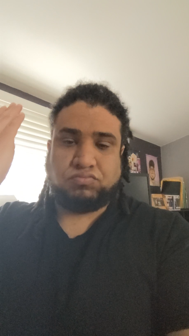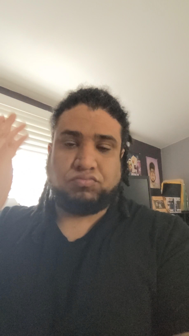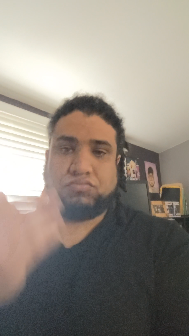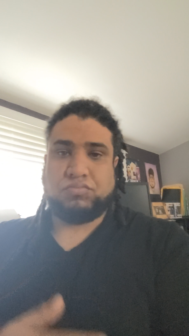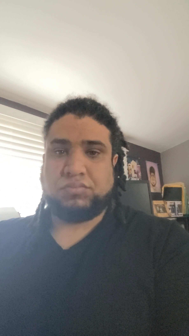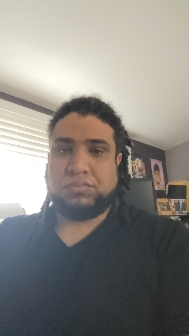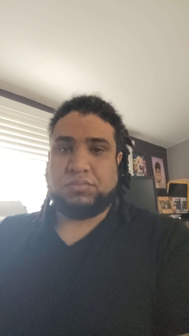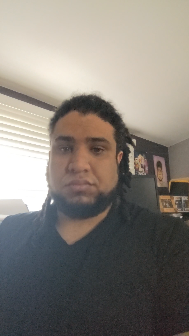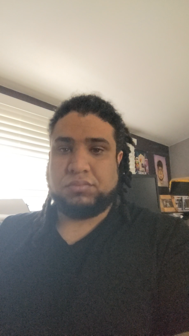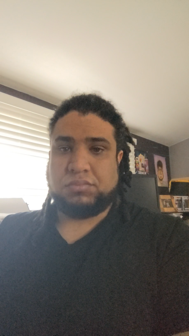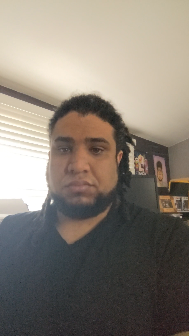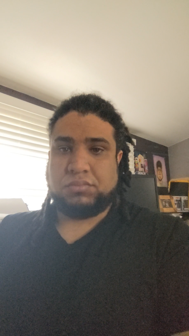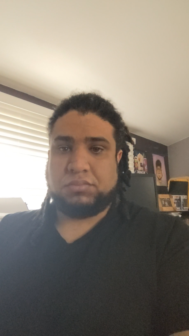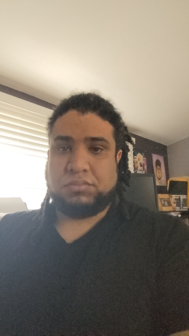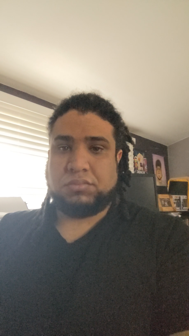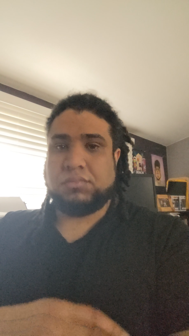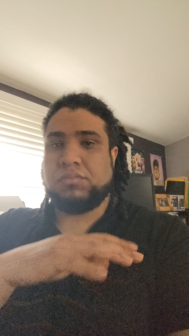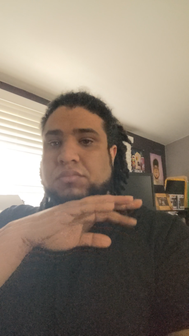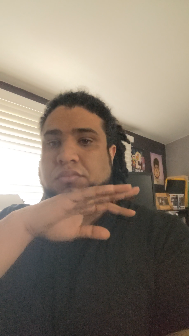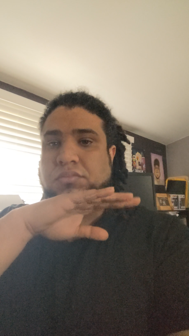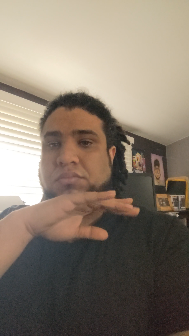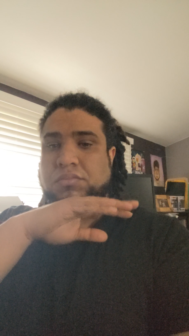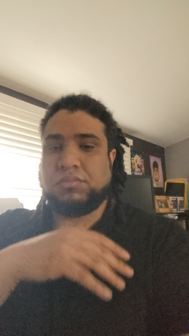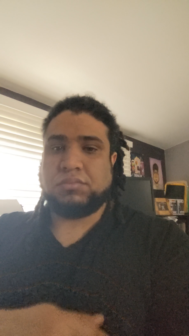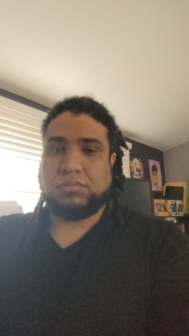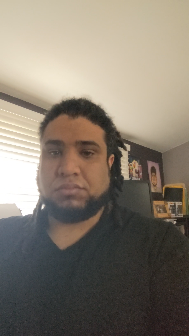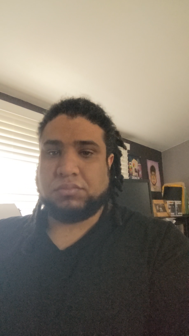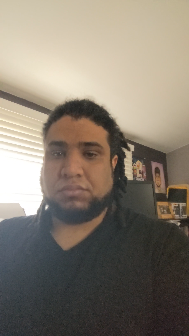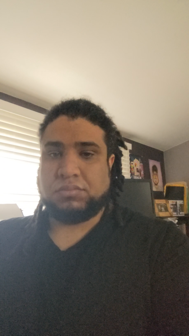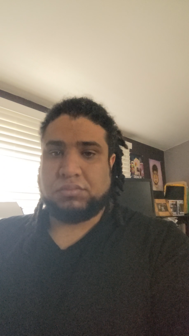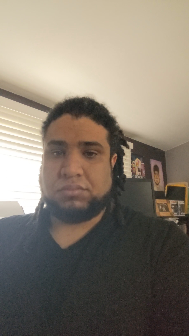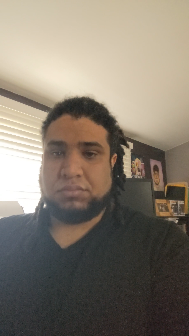naughty